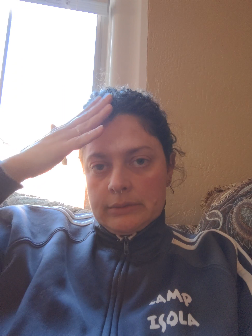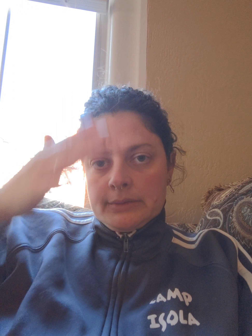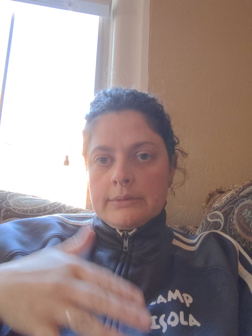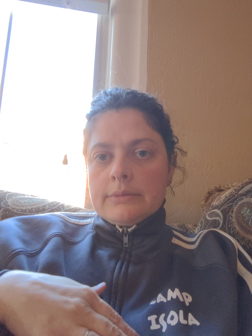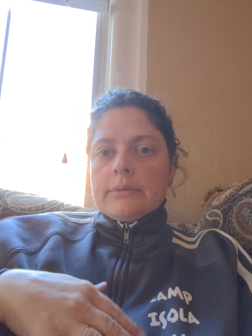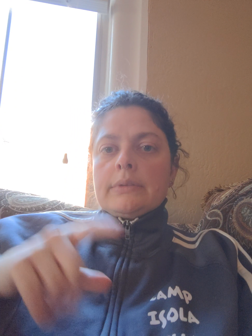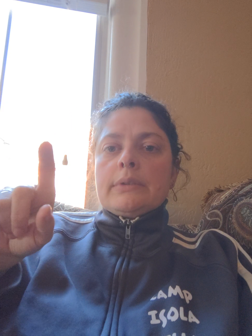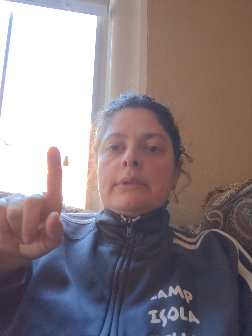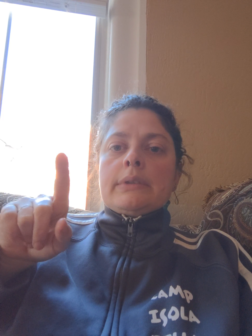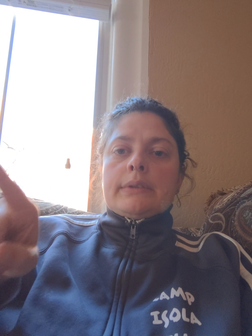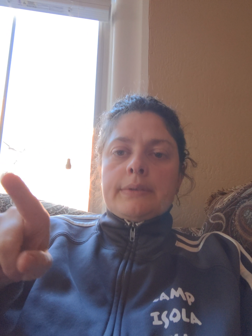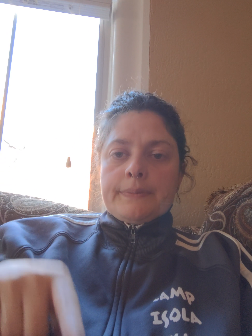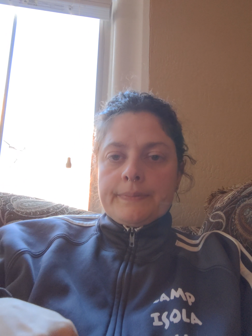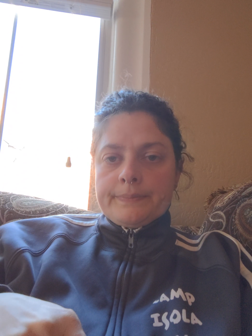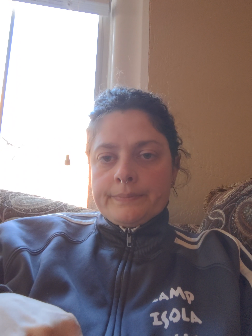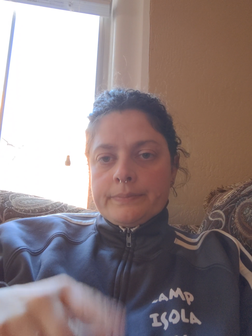he/she/it